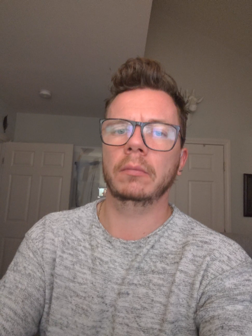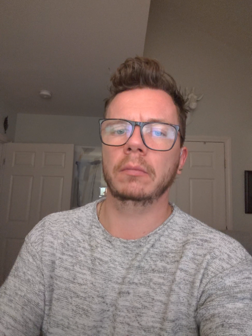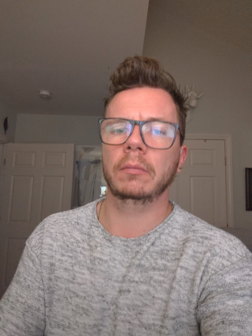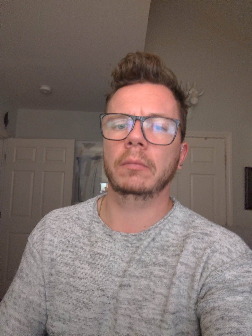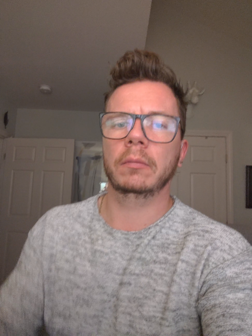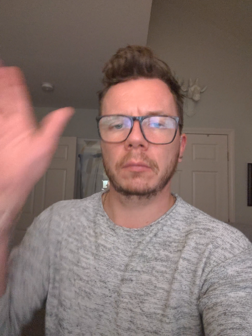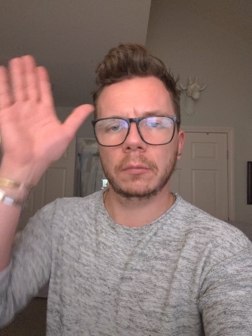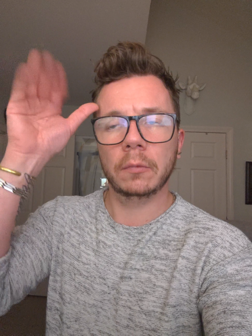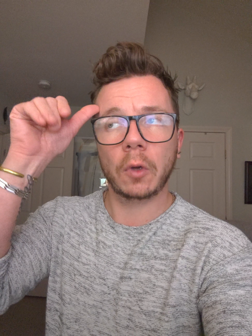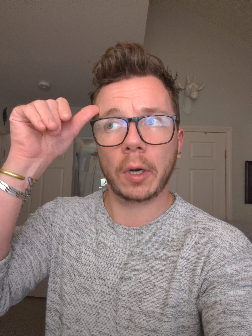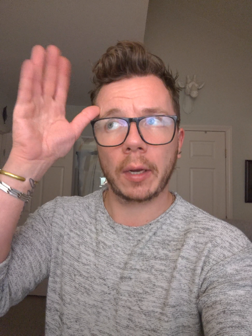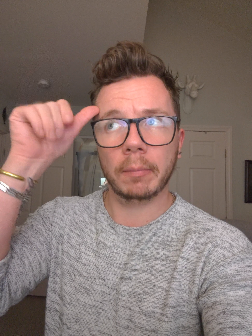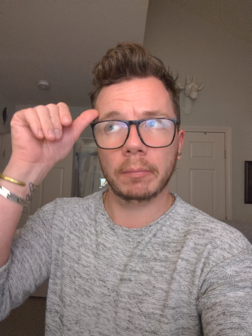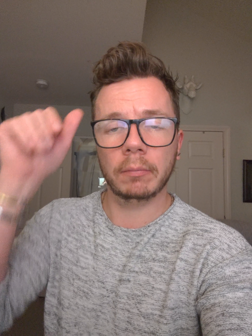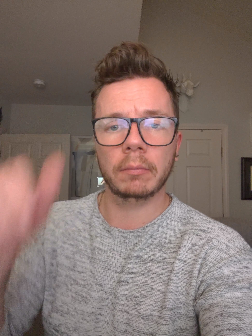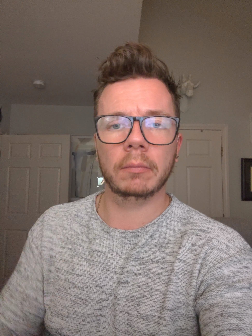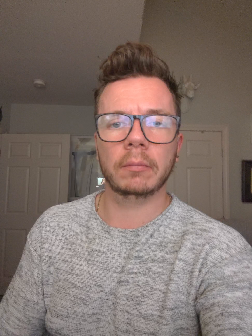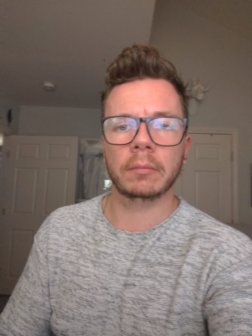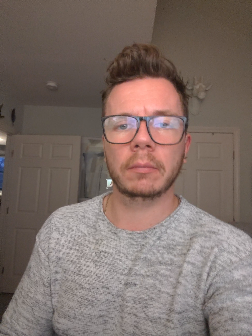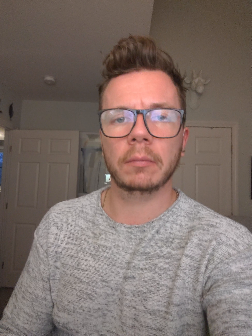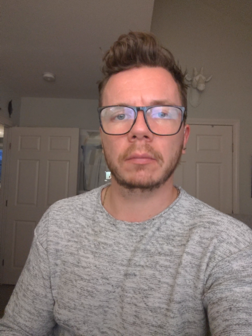donkey